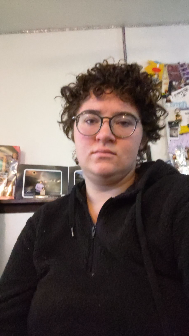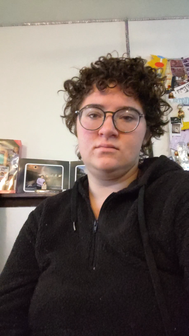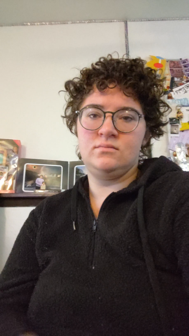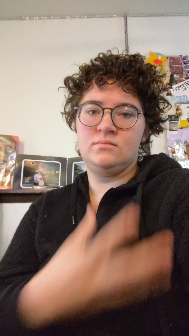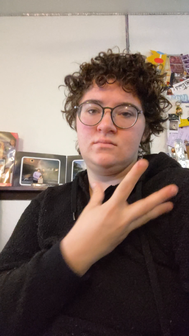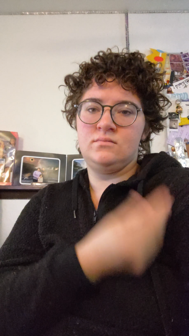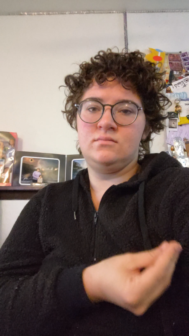poor